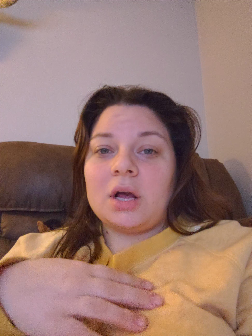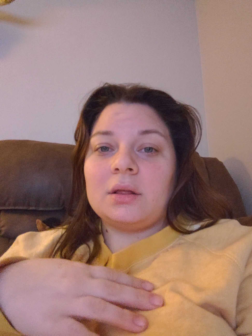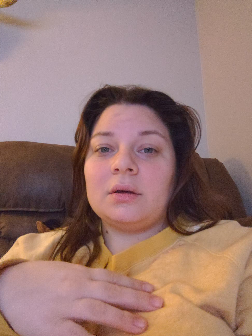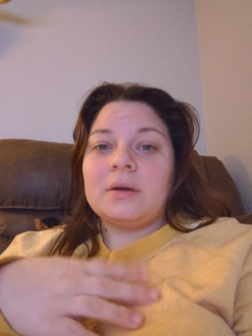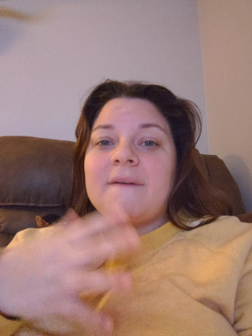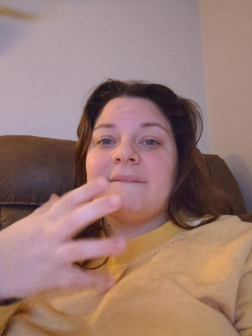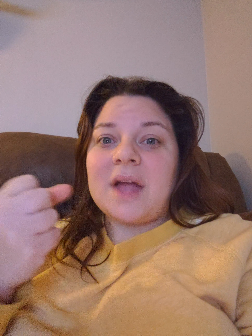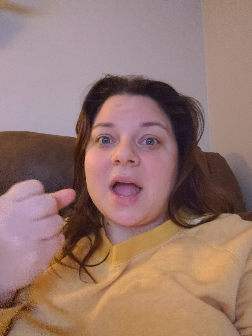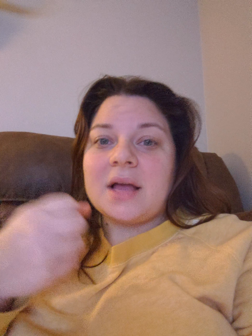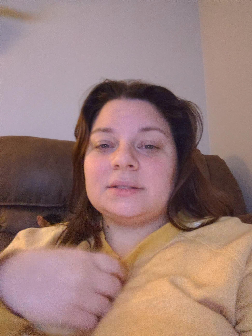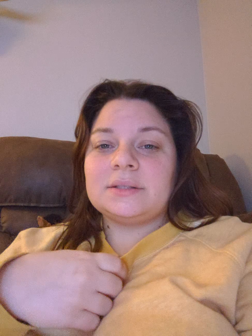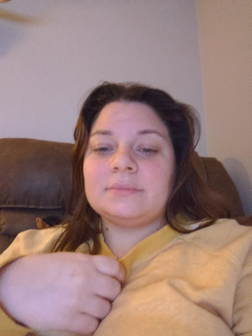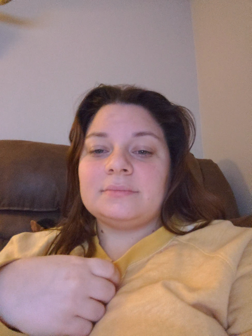fast